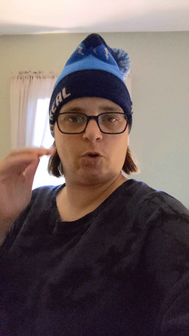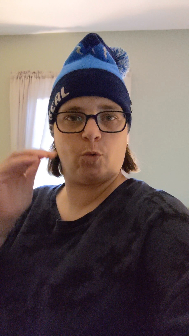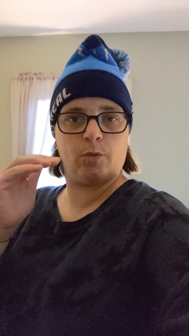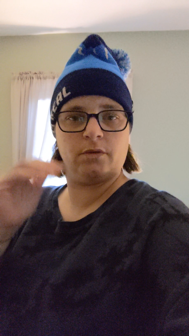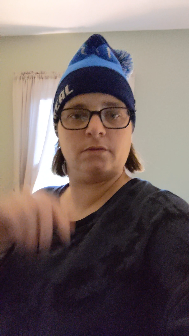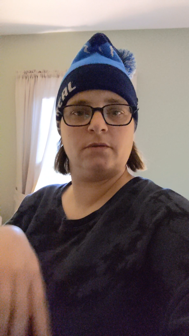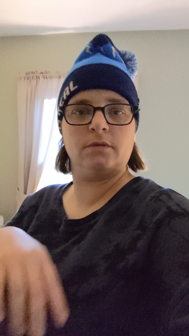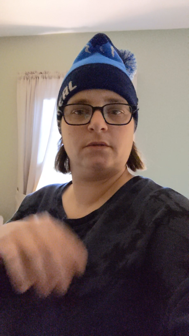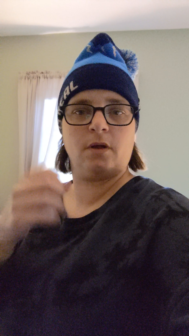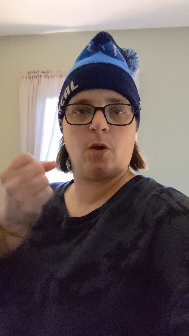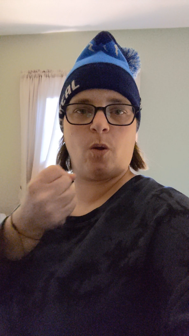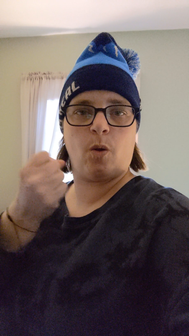hold